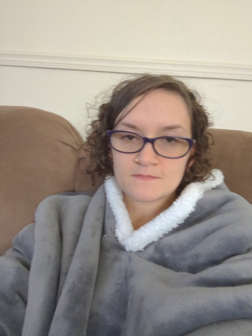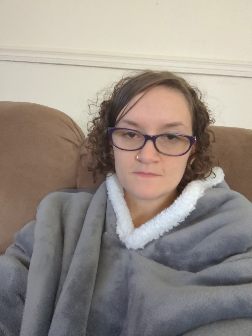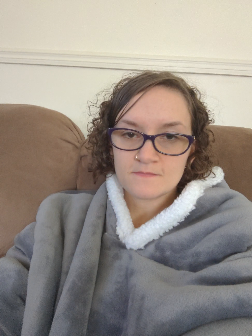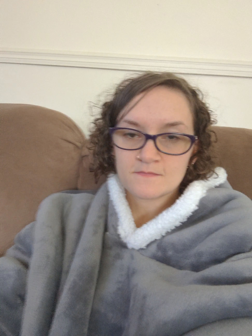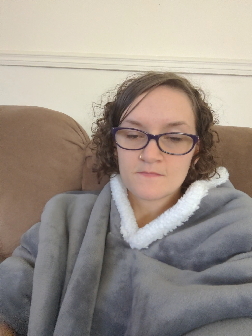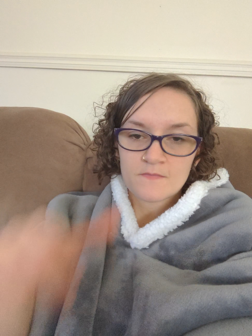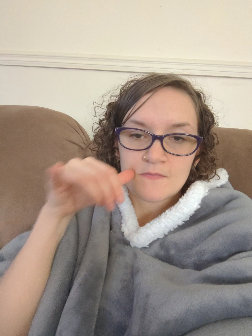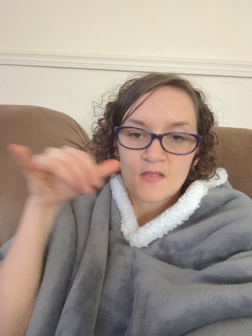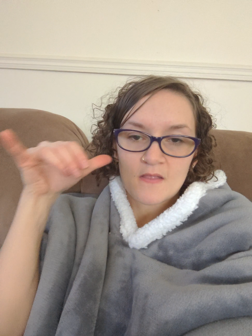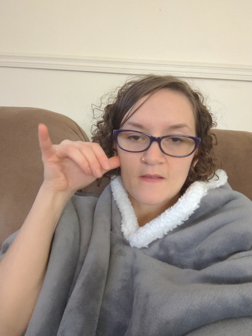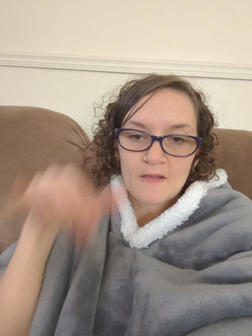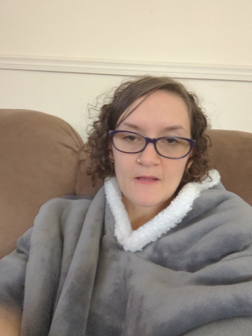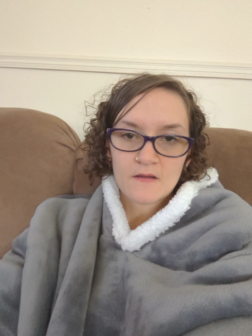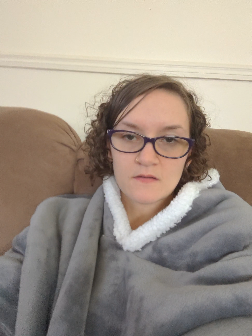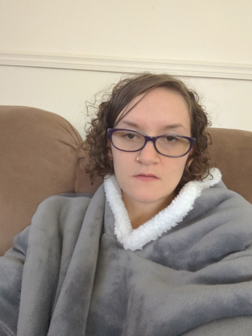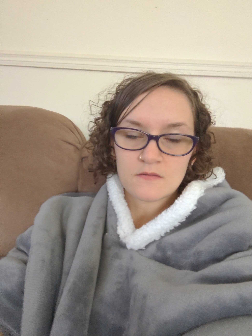yesterday